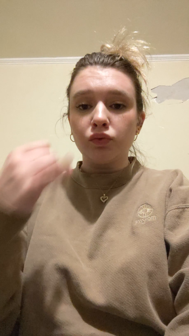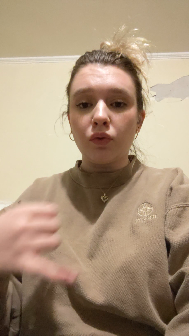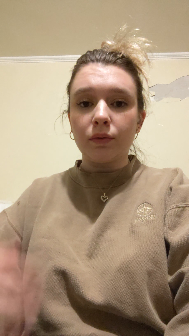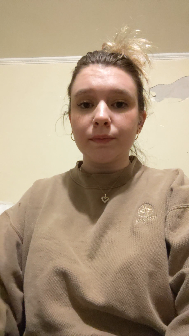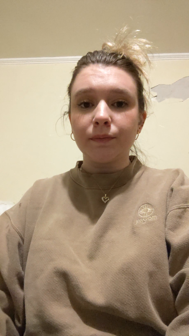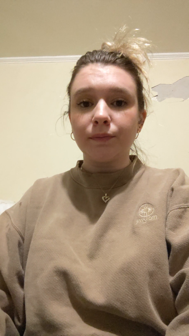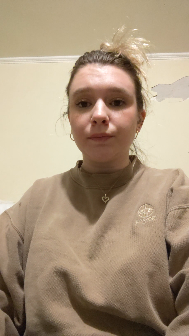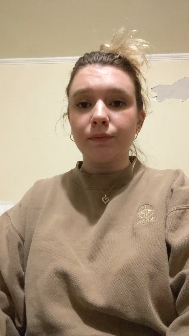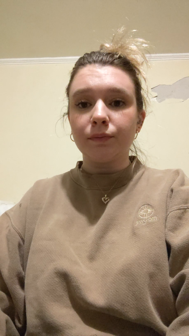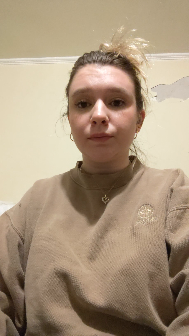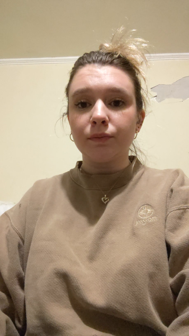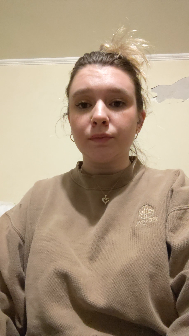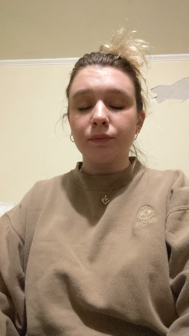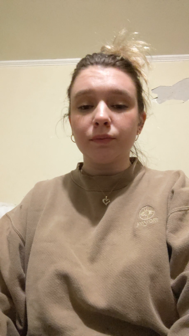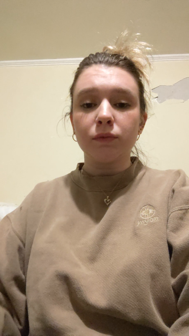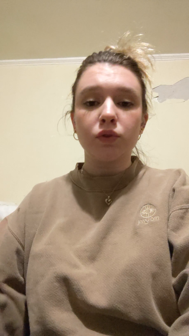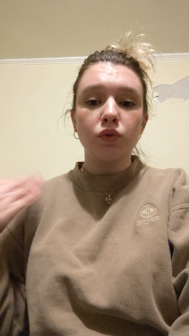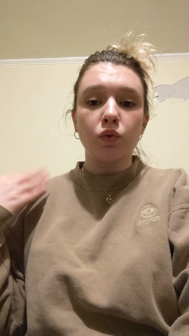shoulder